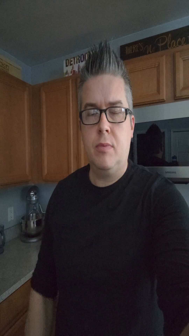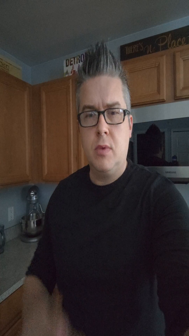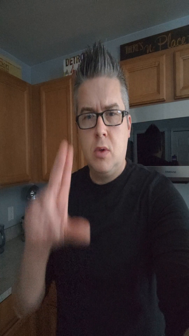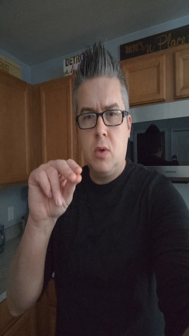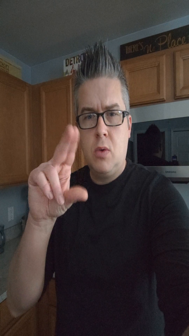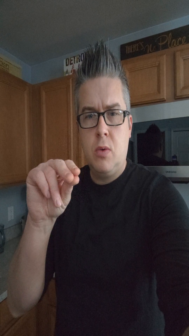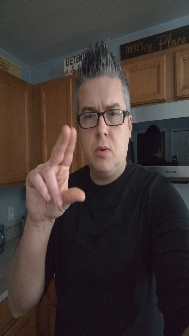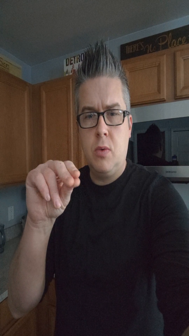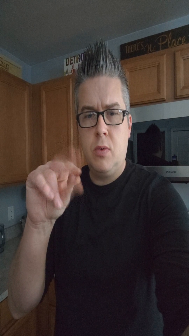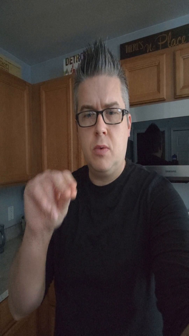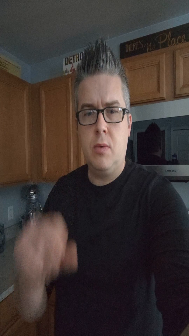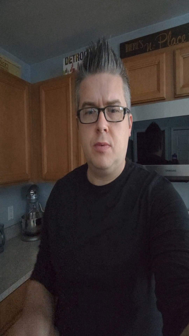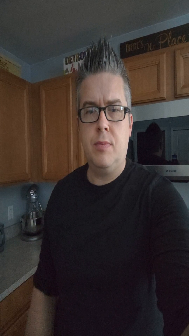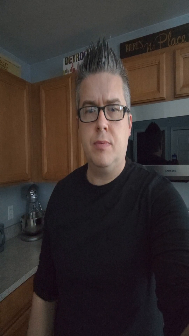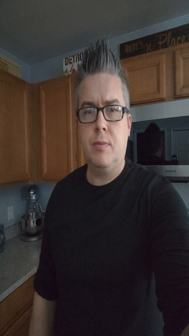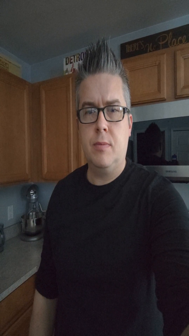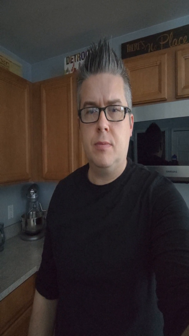no